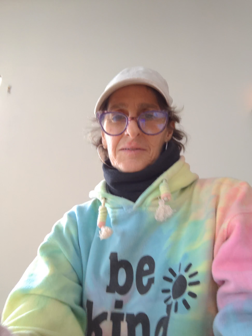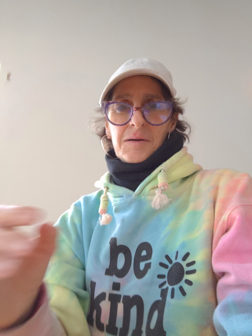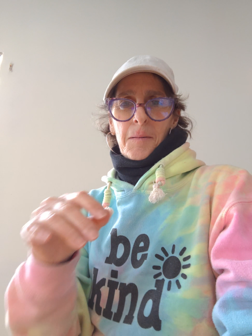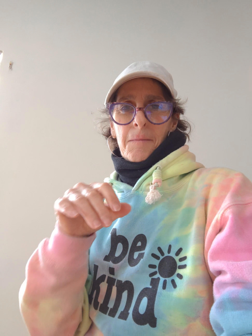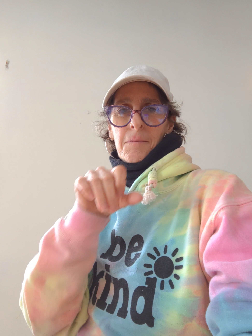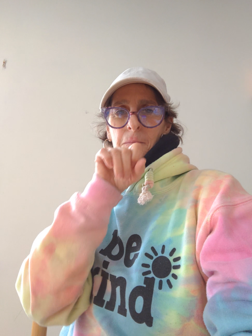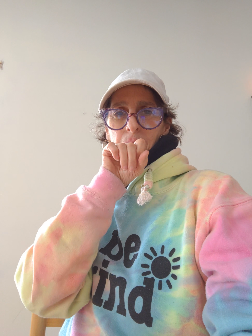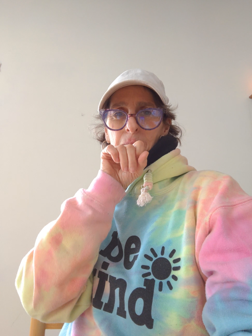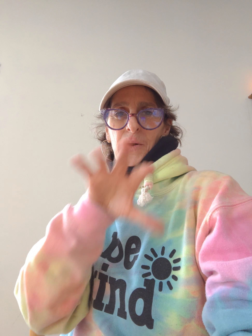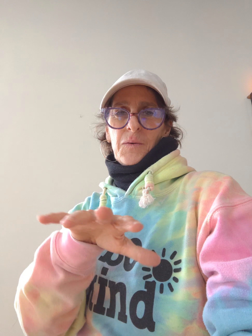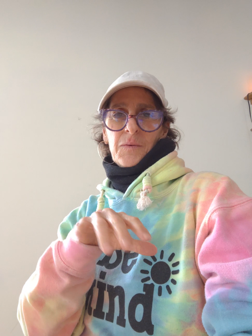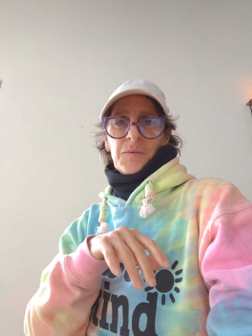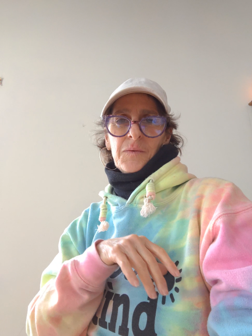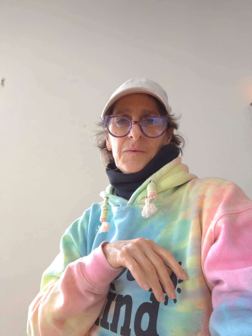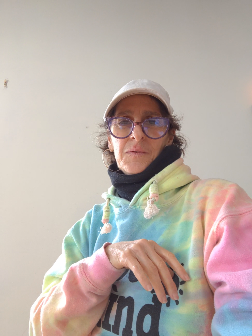blow